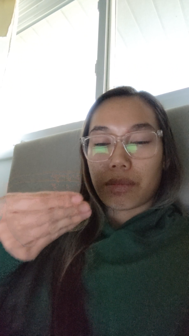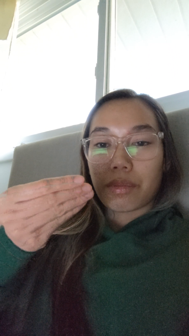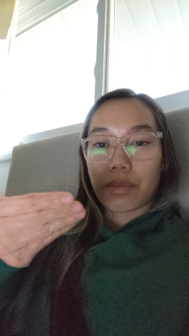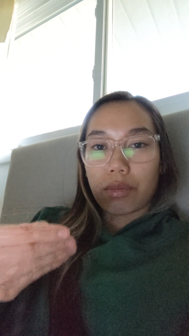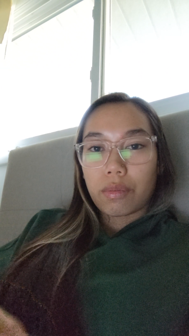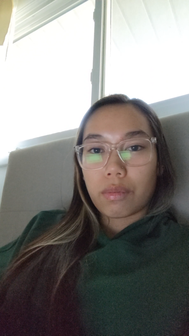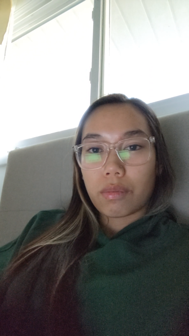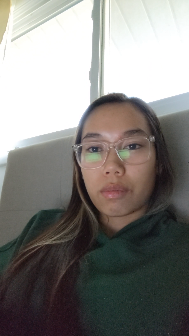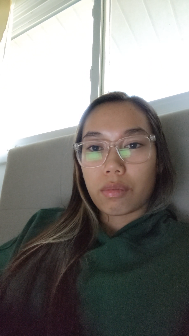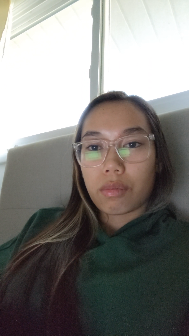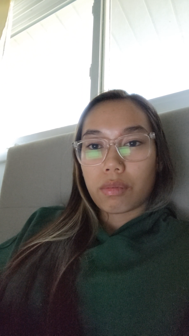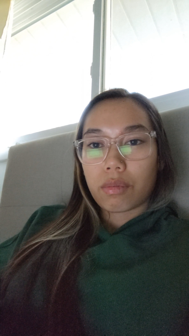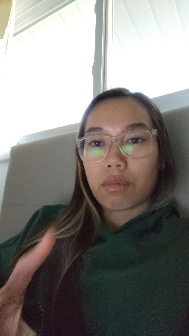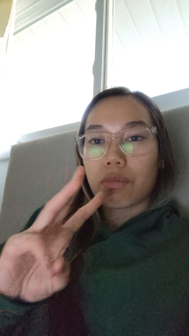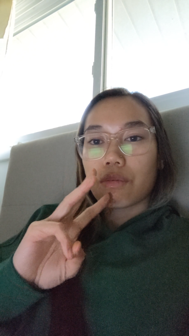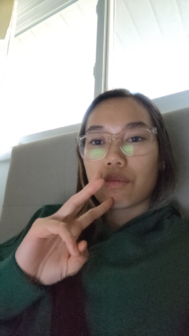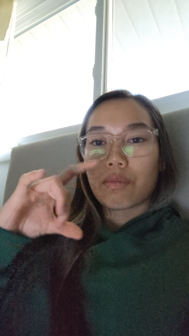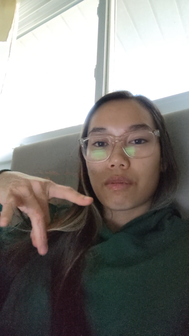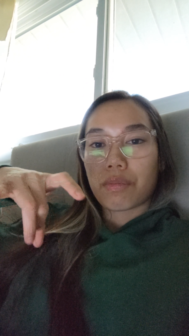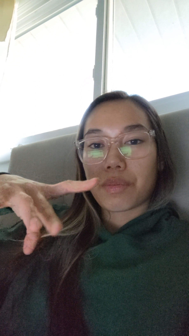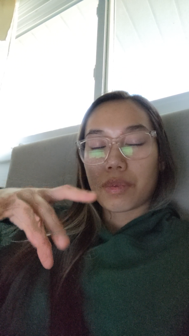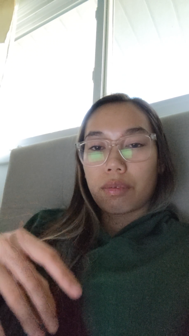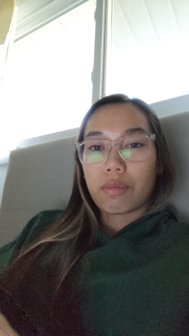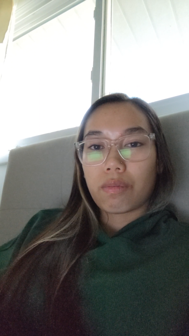melon